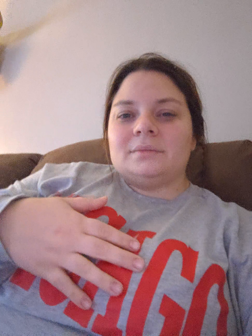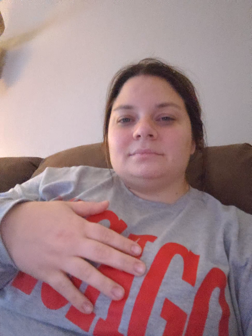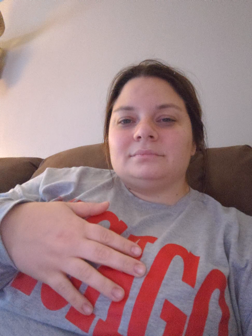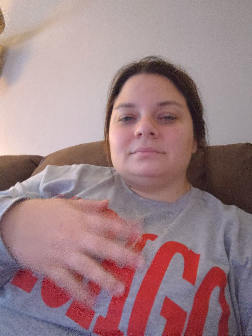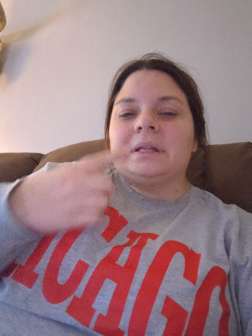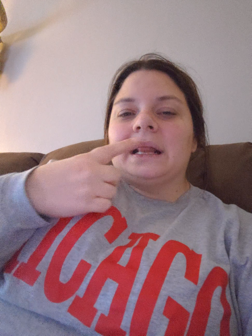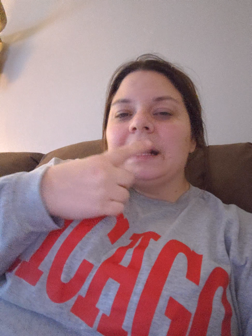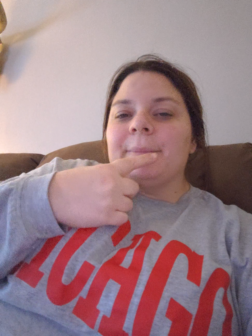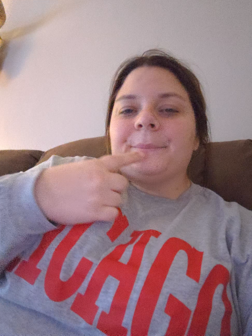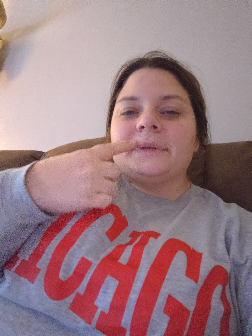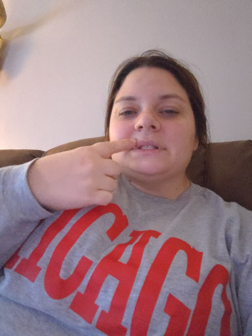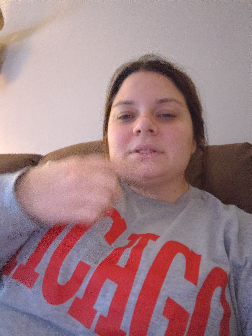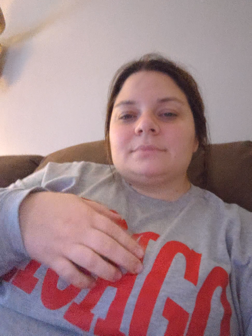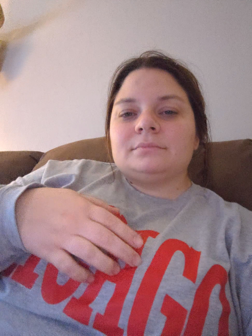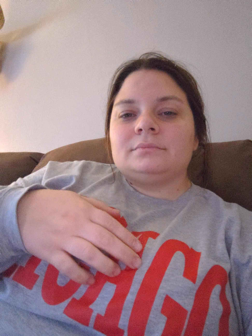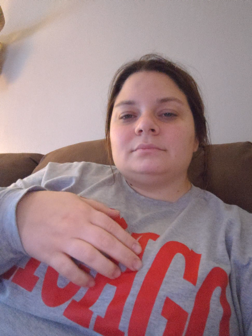lips